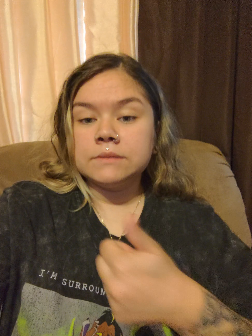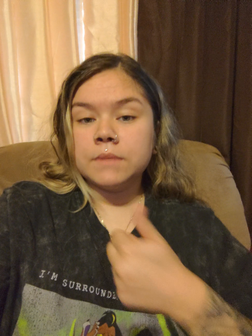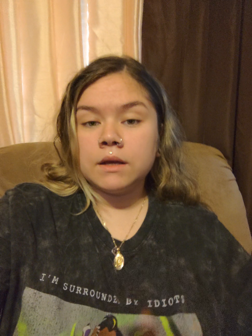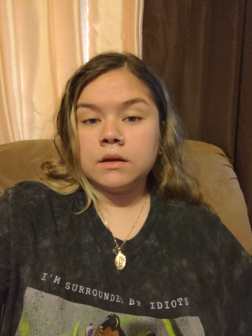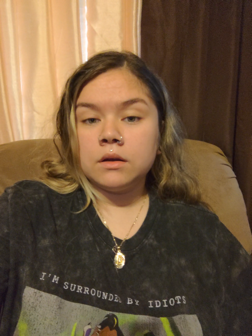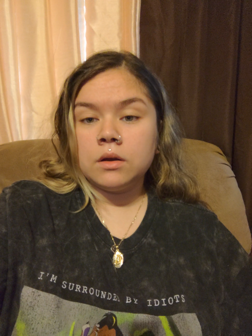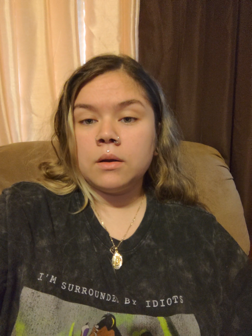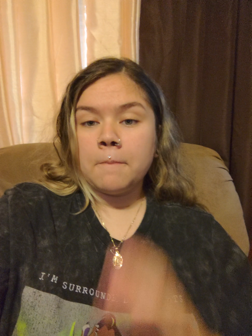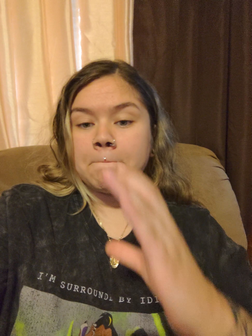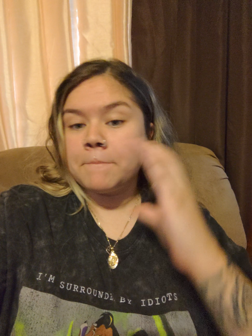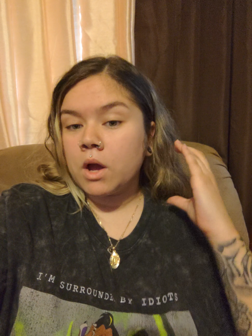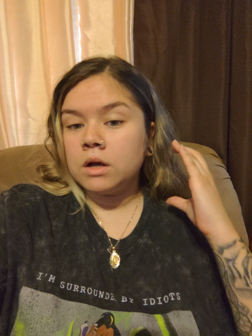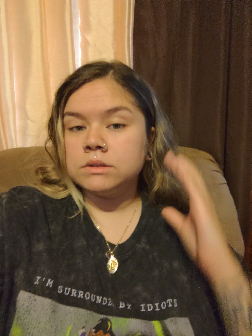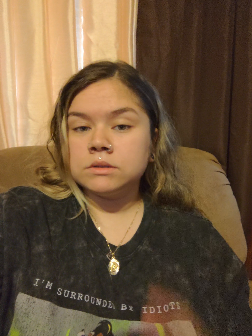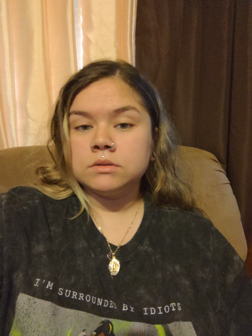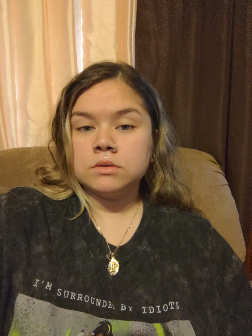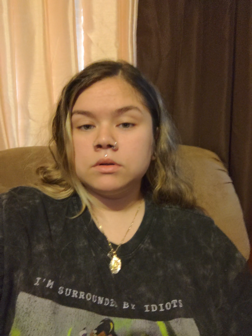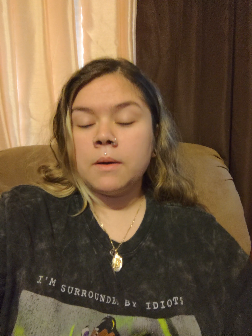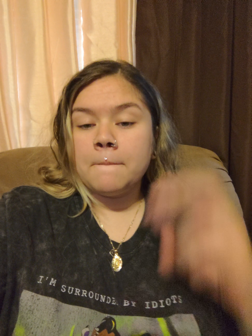bus